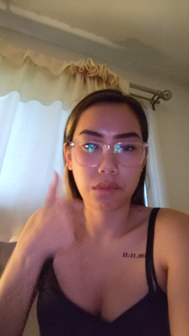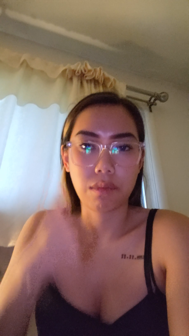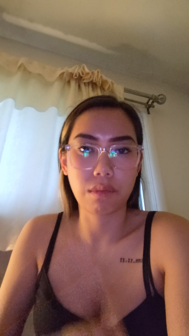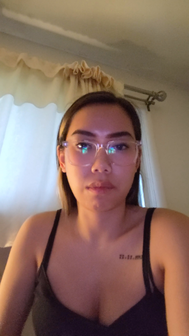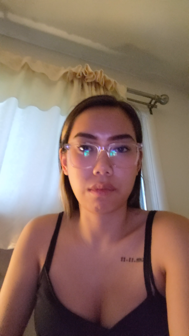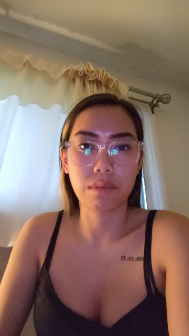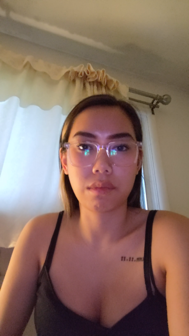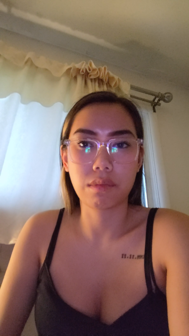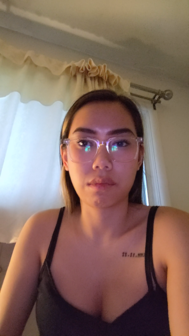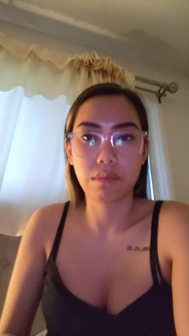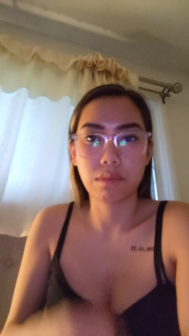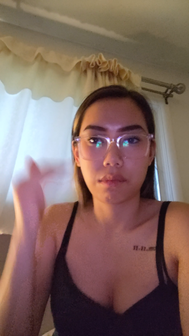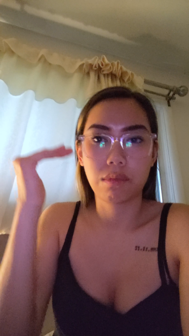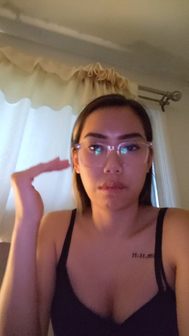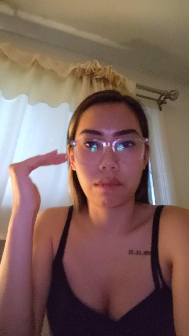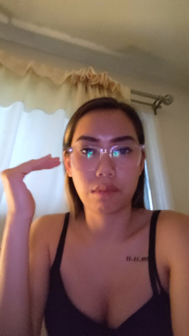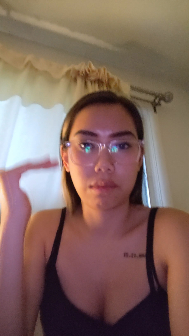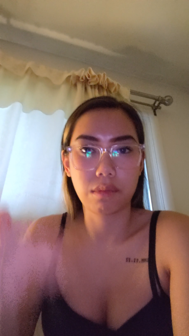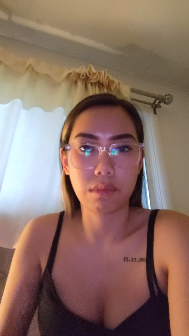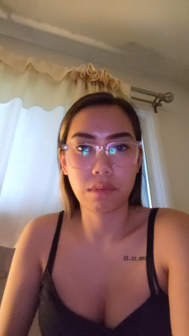short